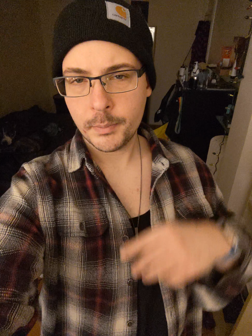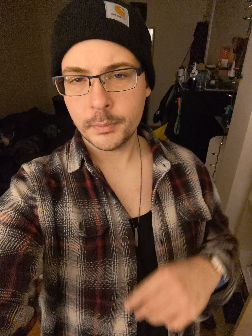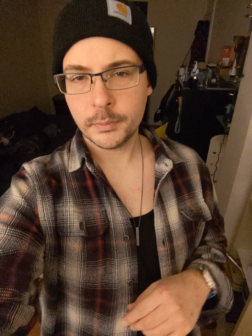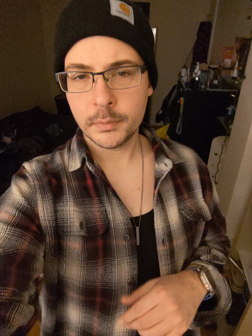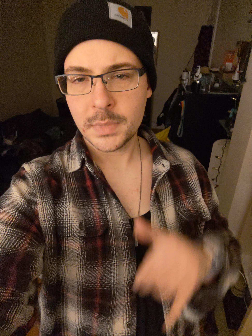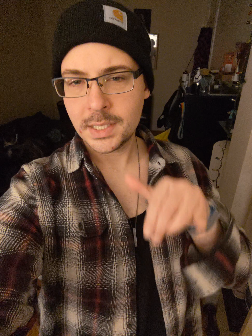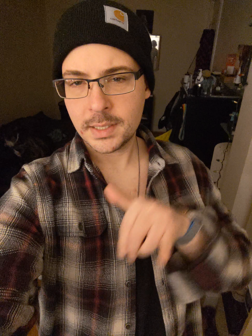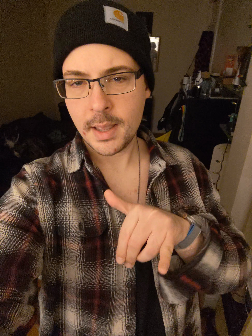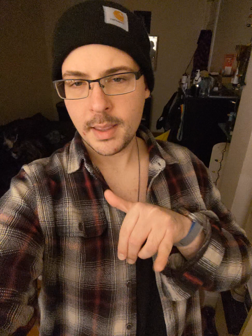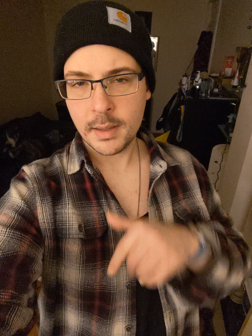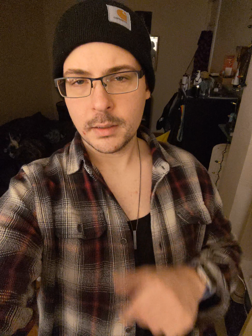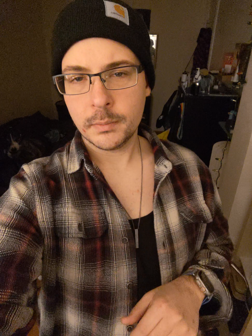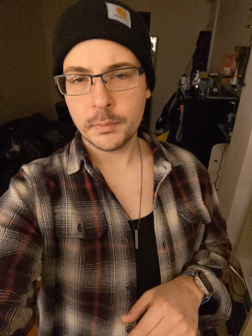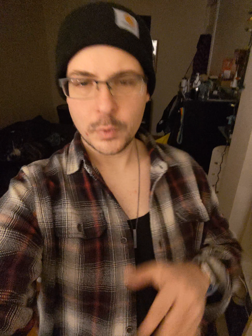stay